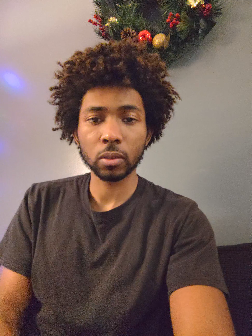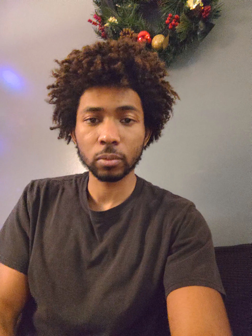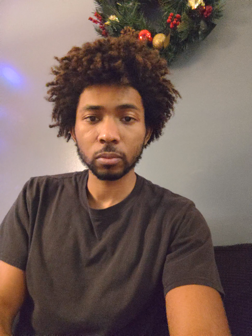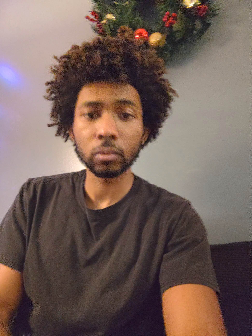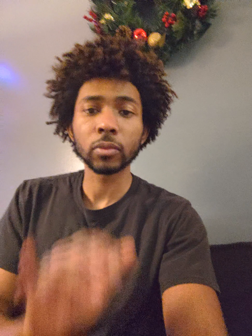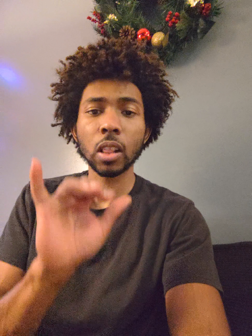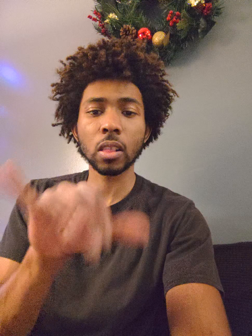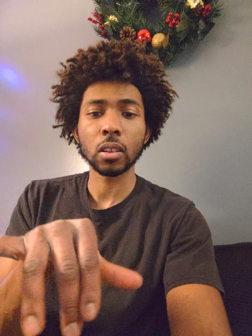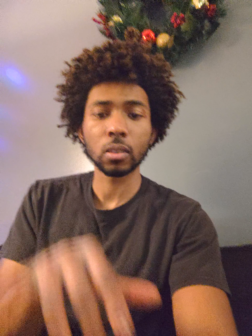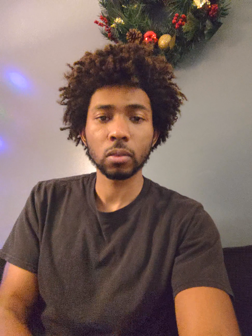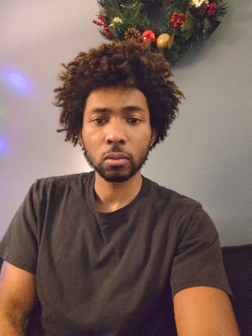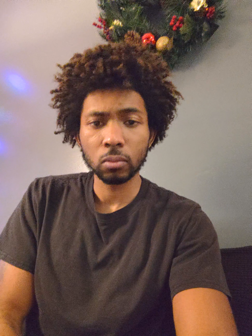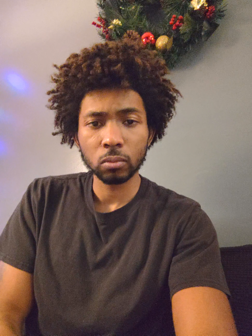that